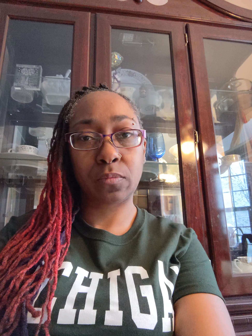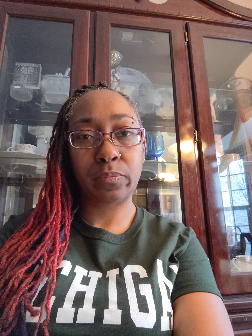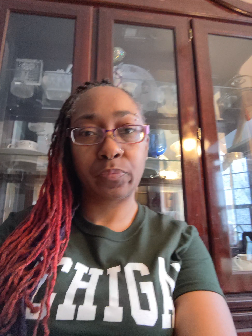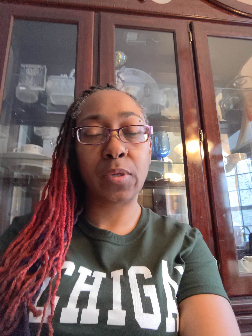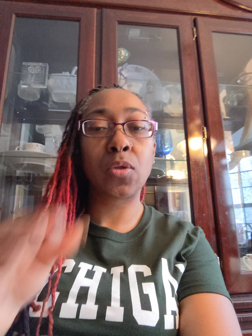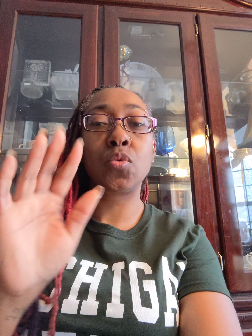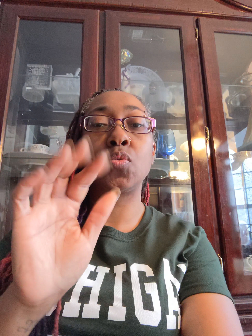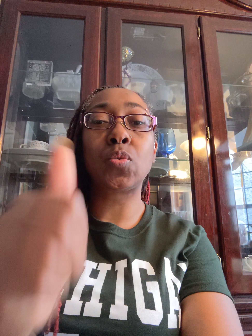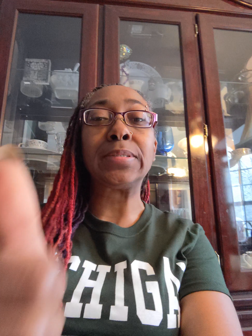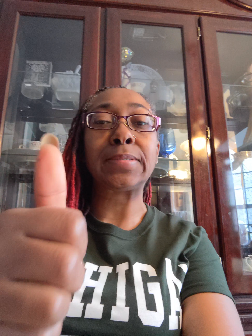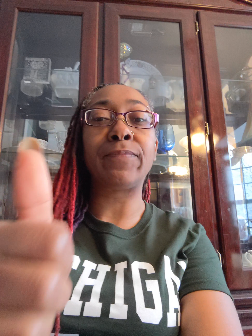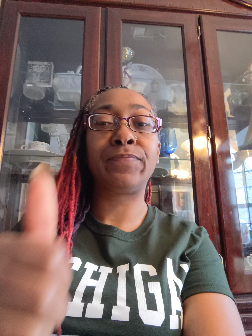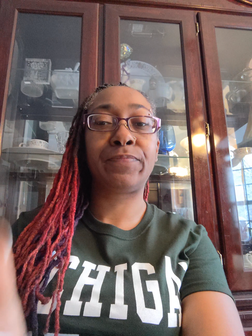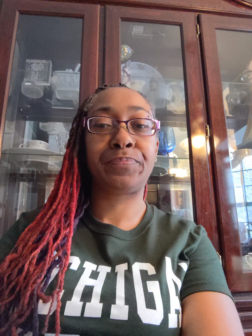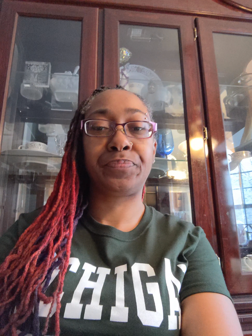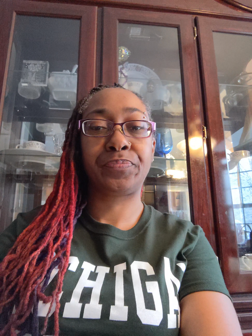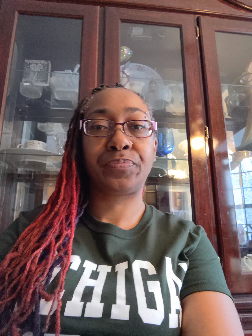yourself